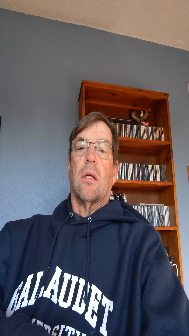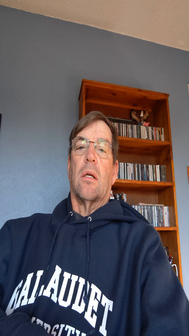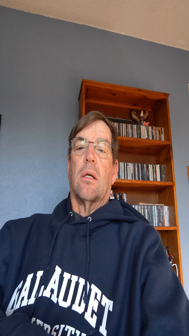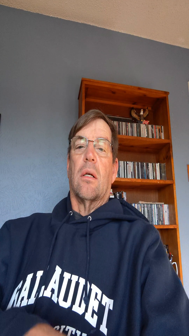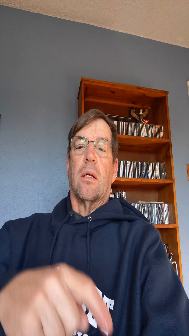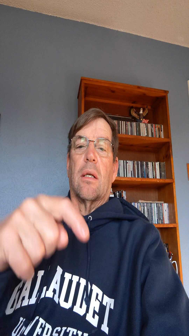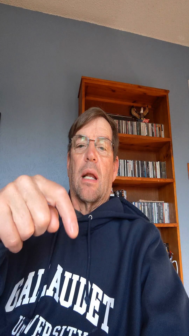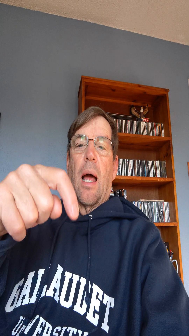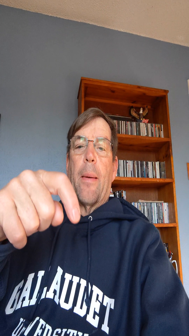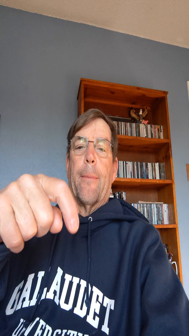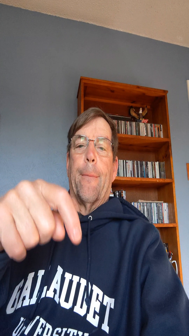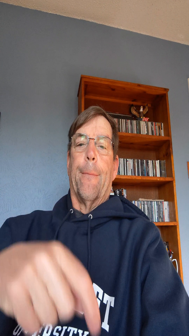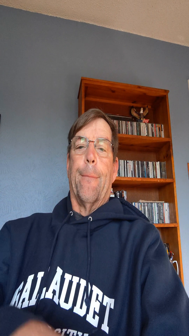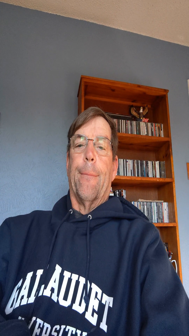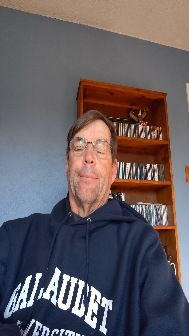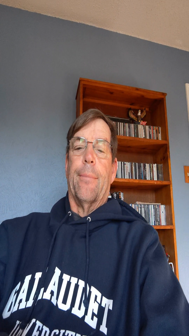time